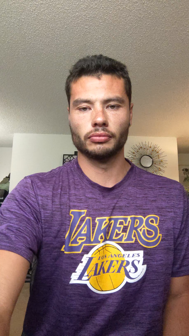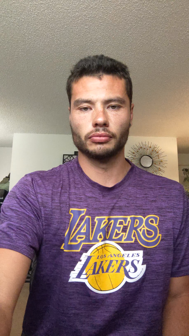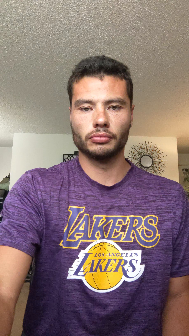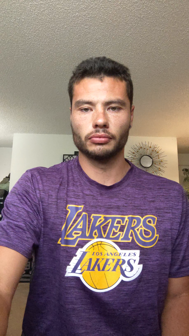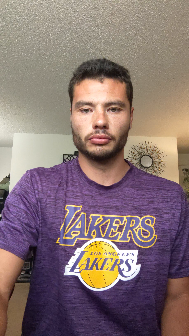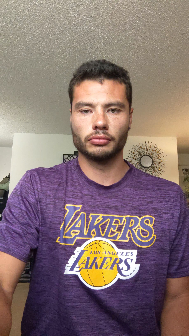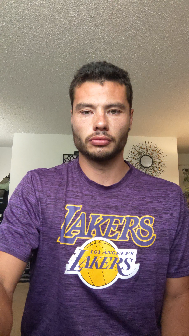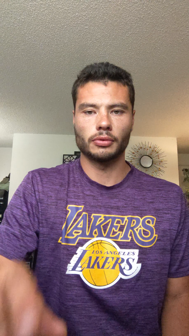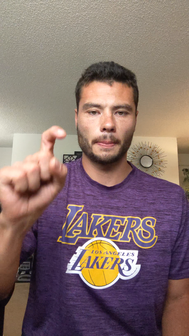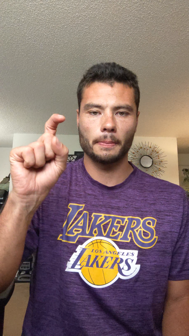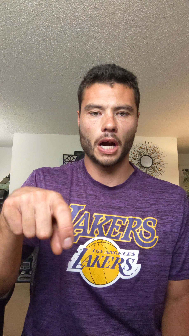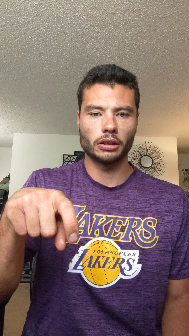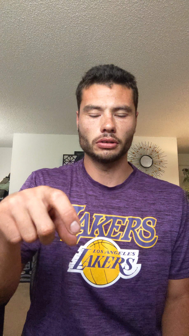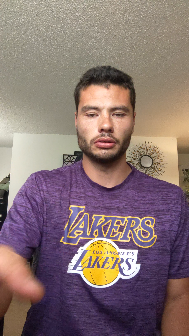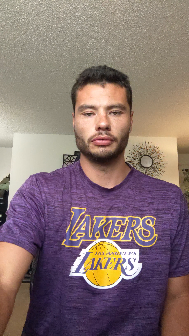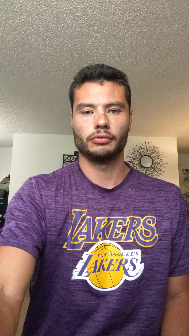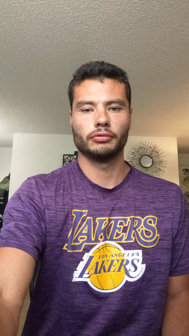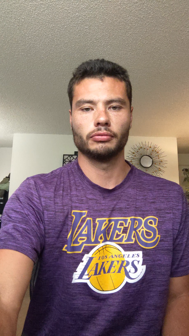must